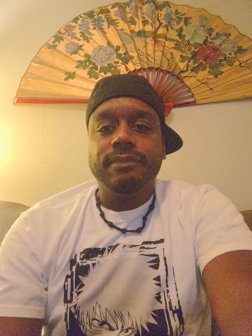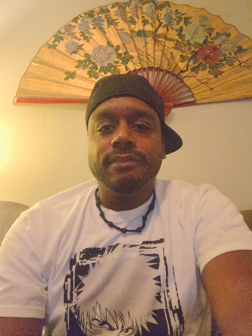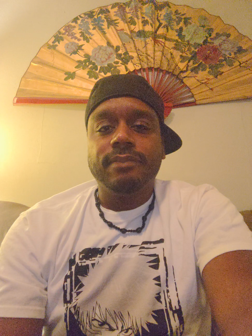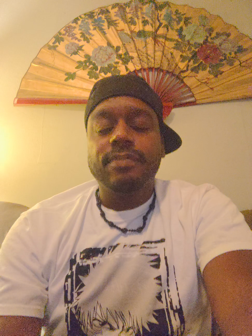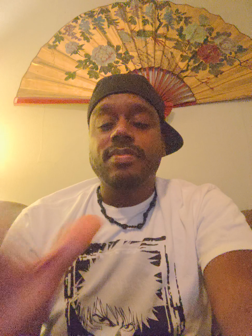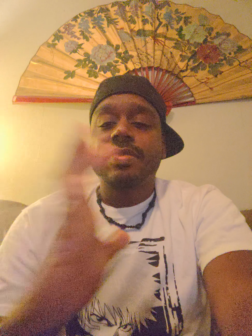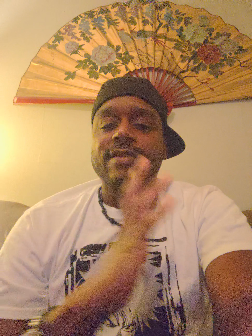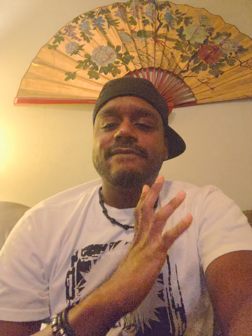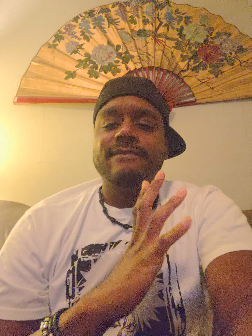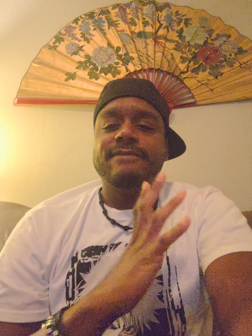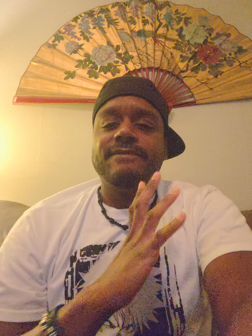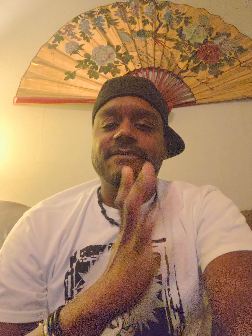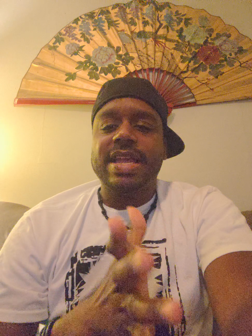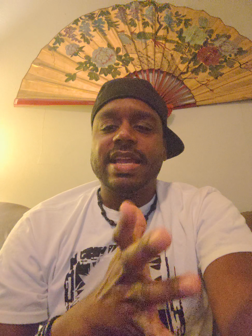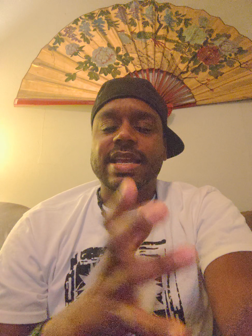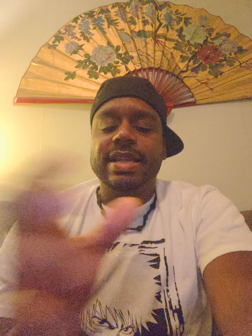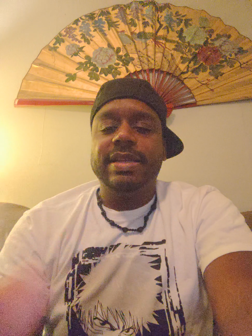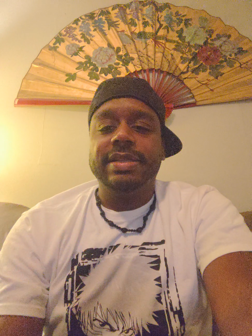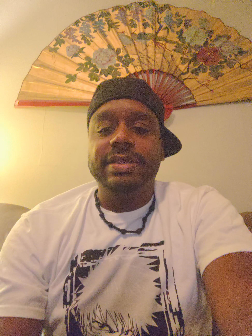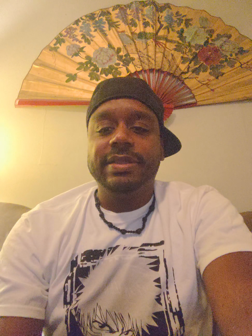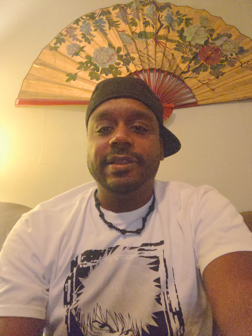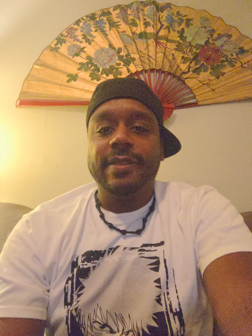fine